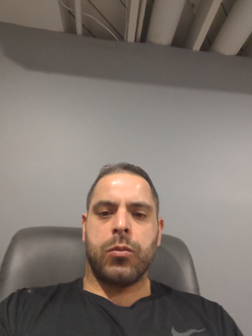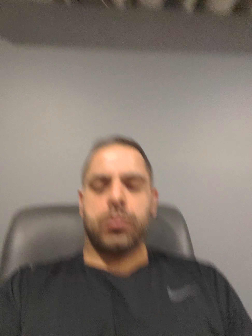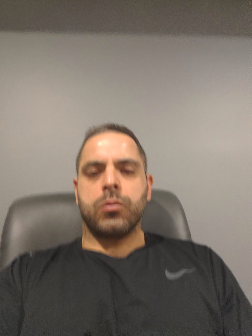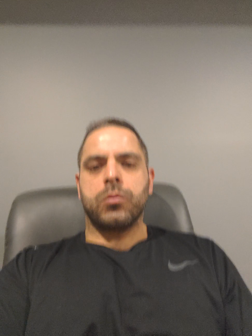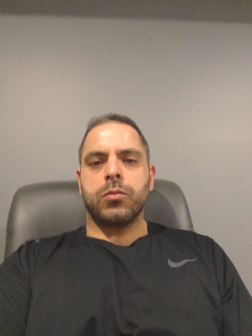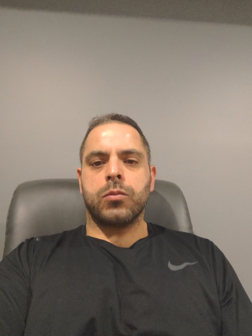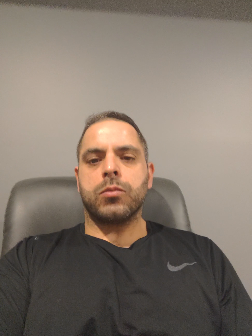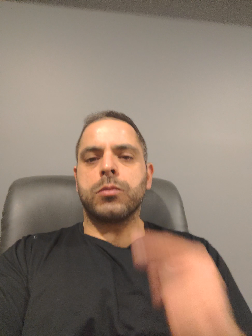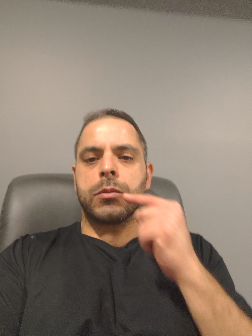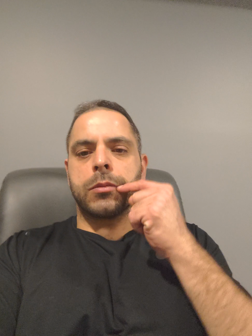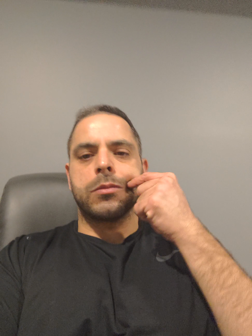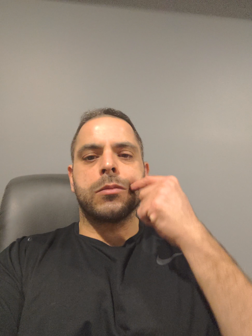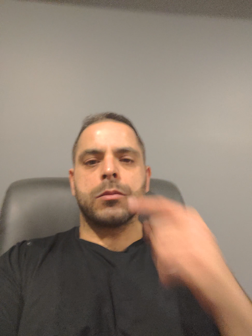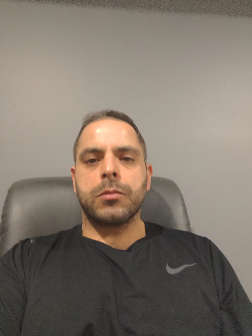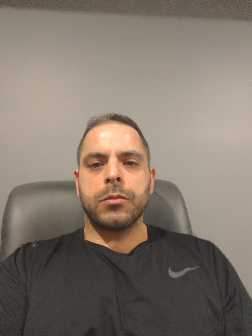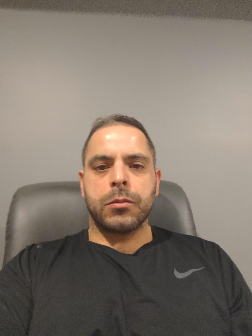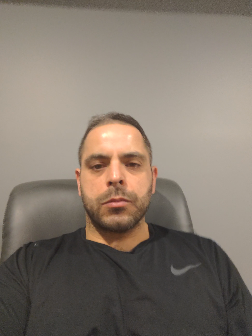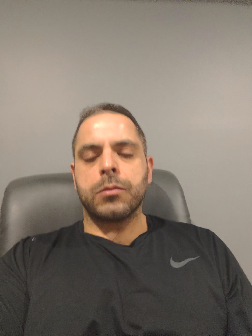smile